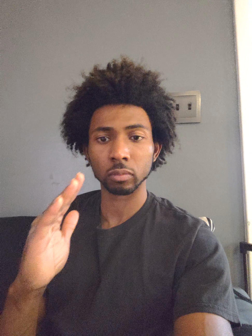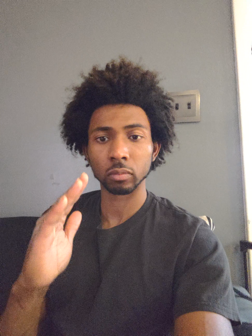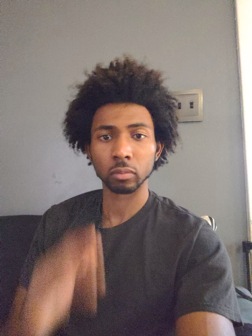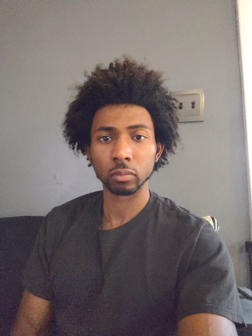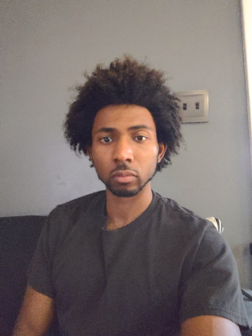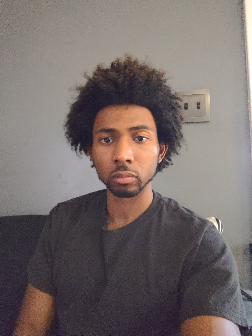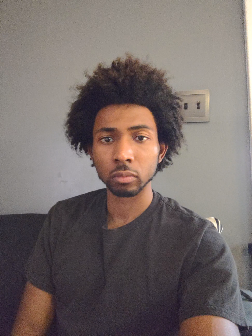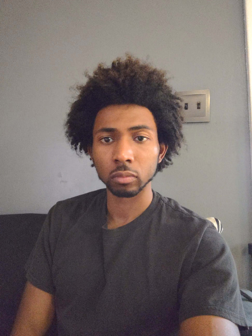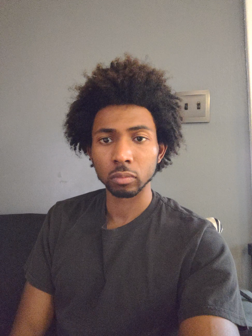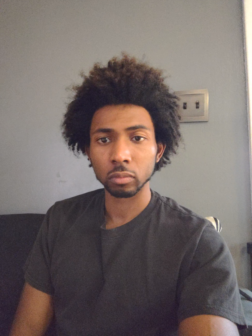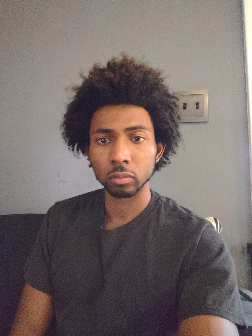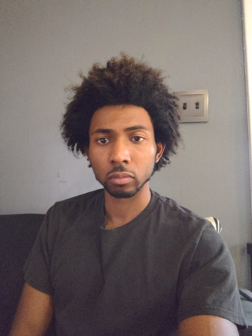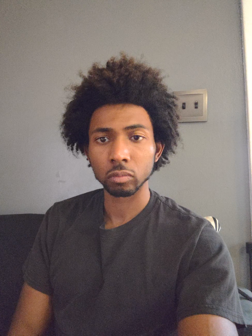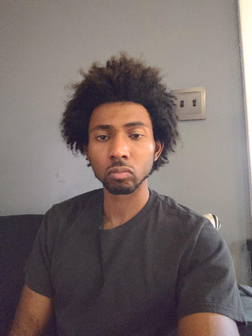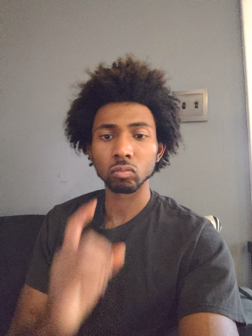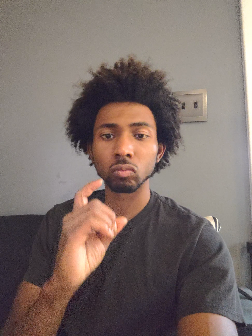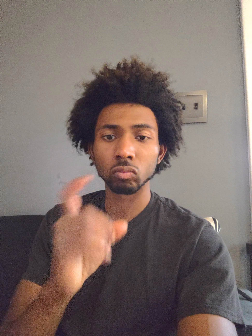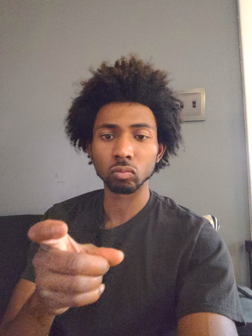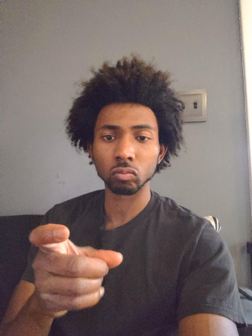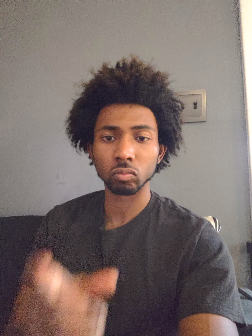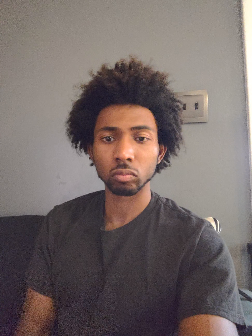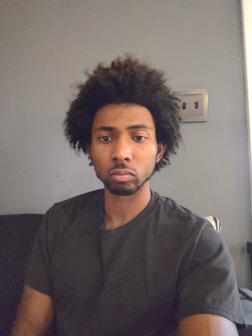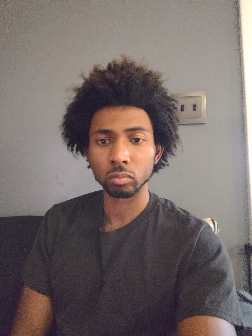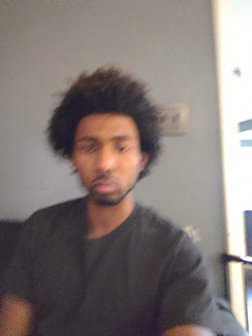present